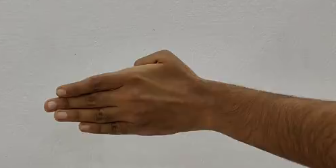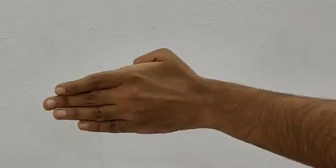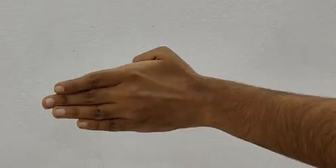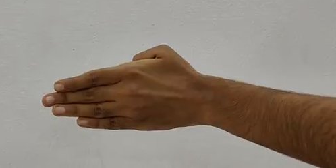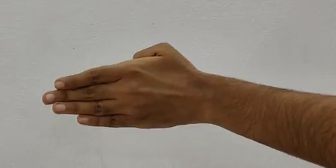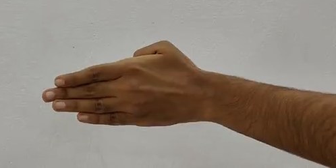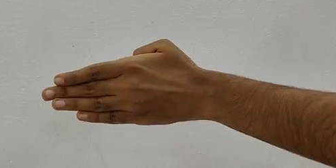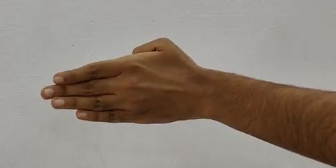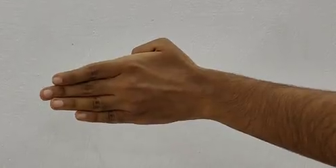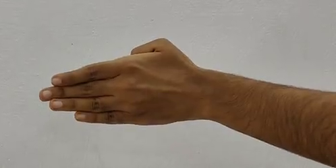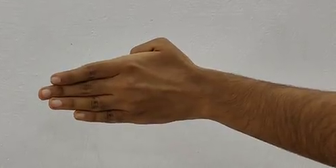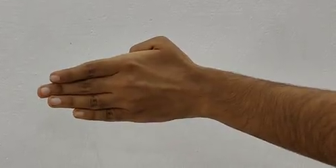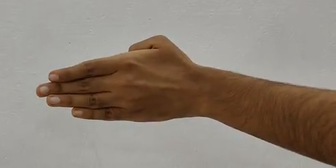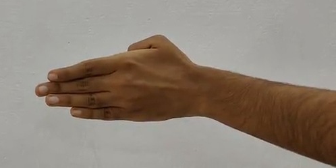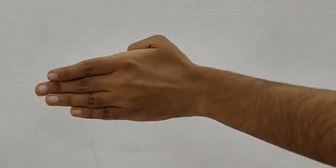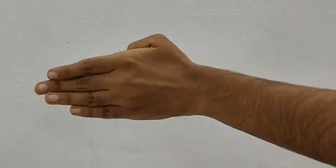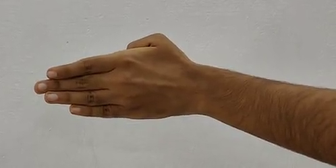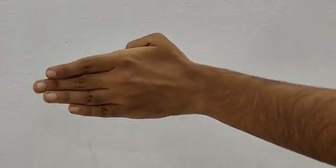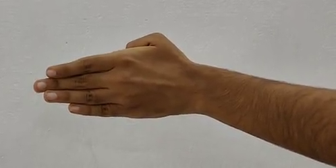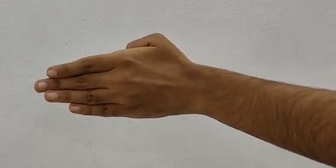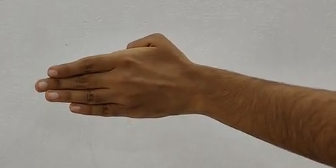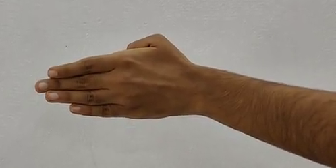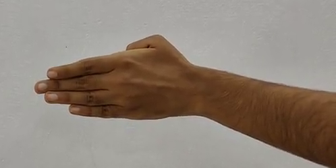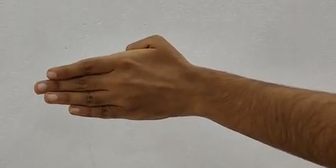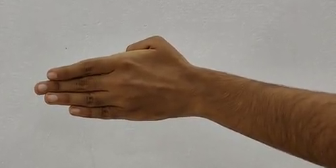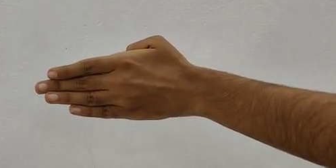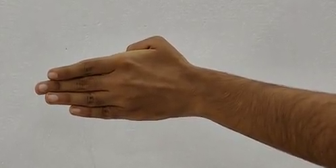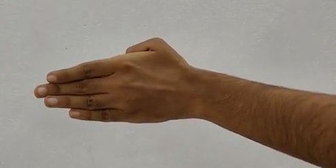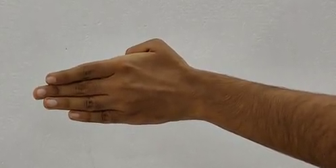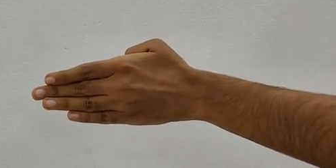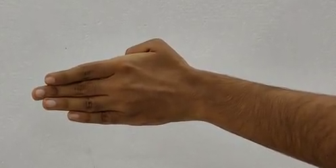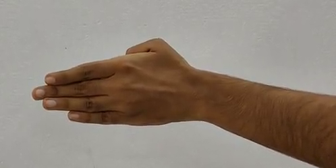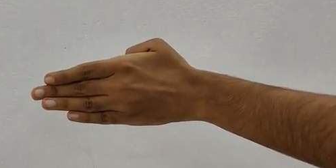അ